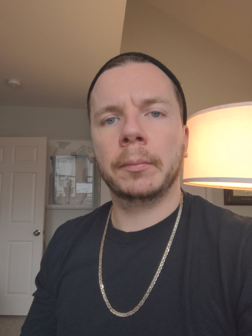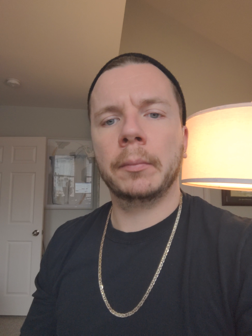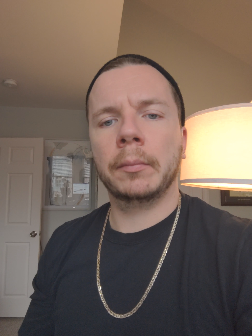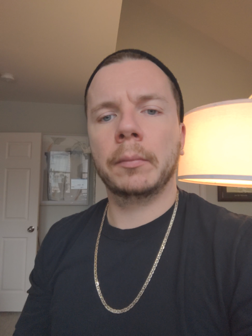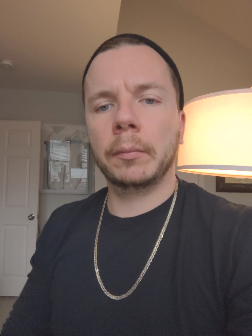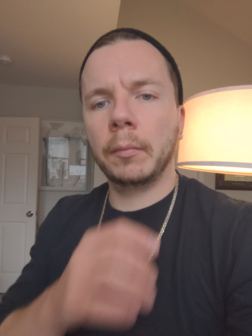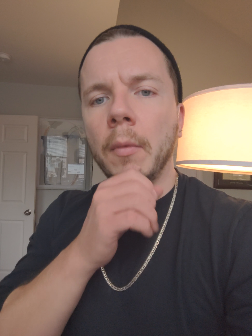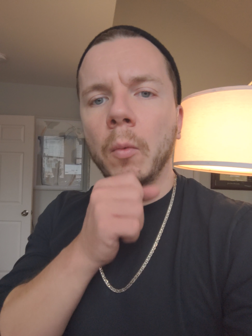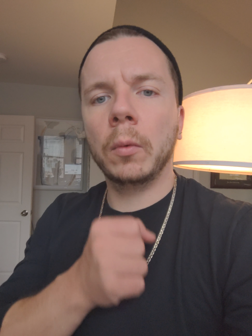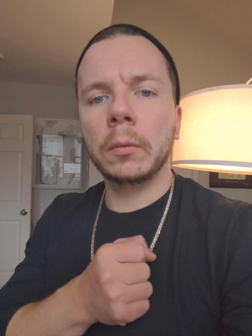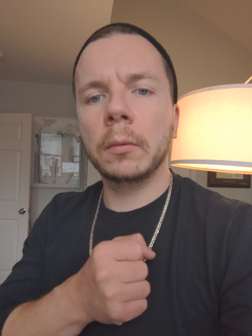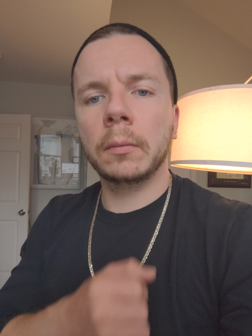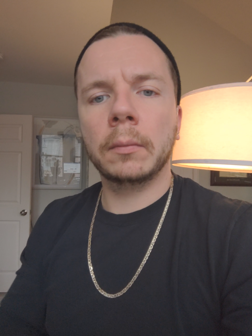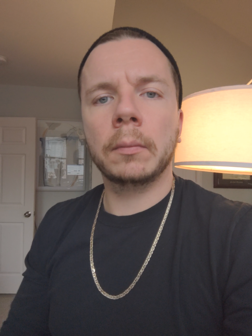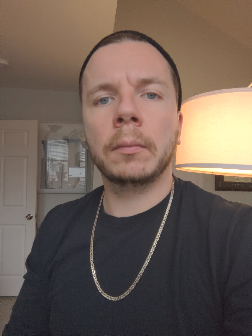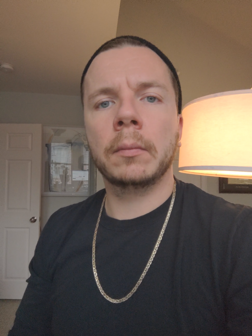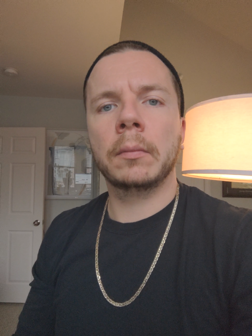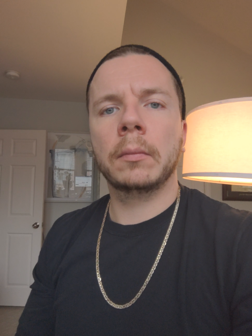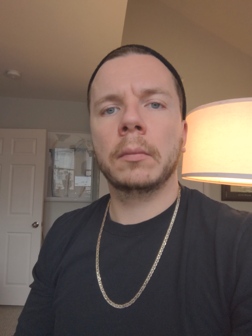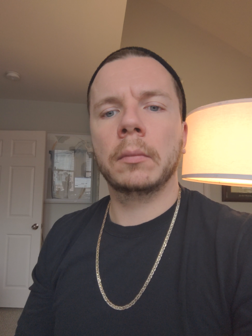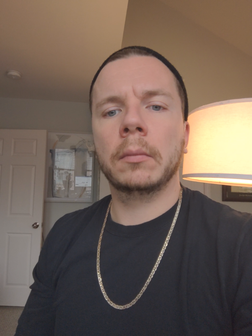old